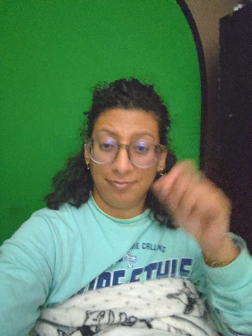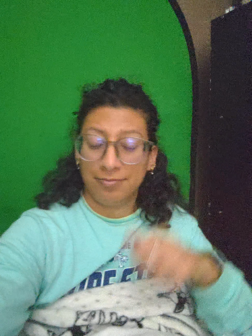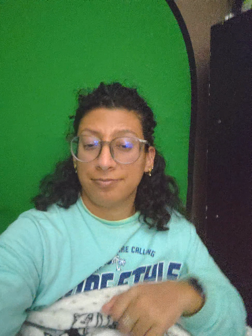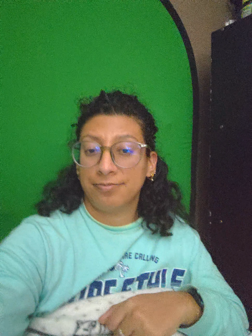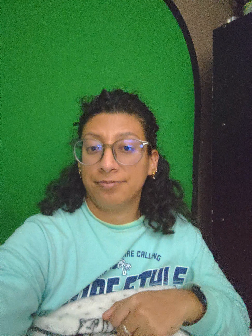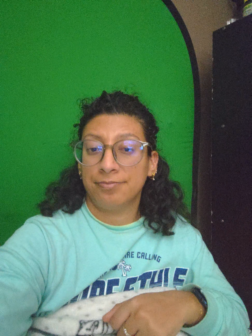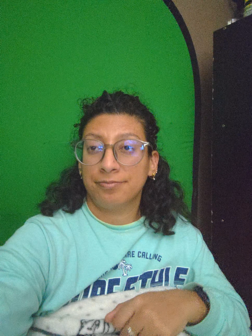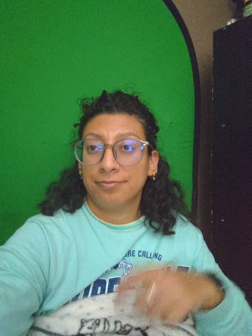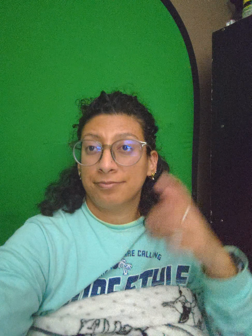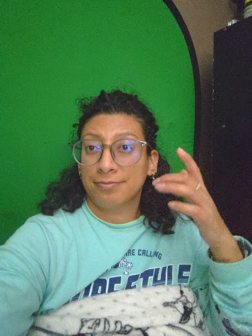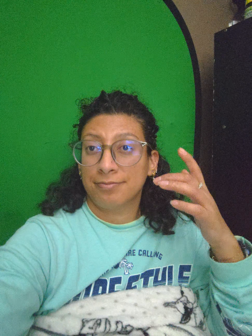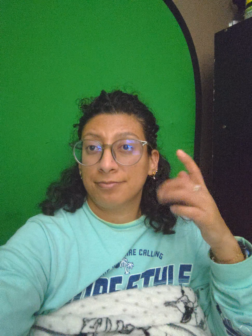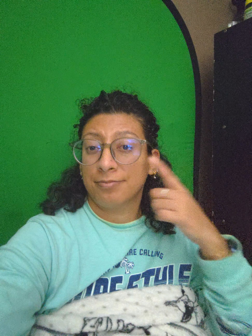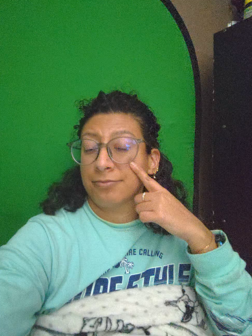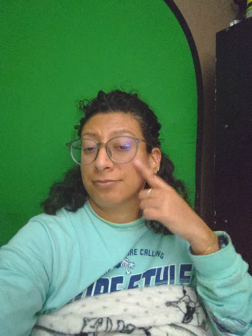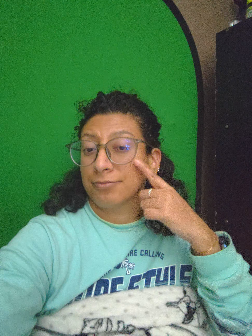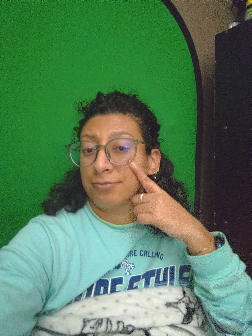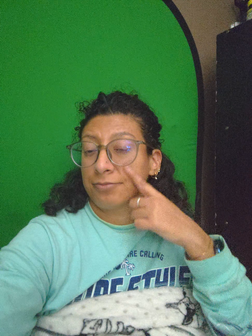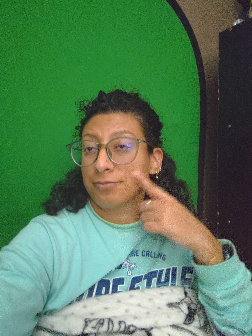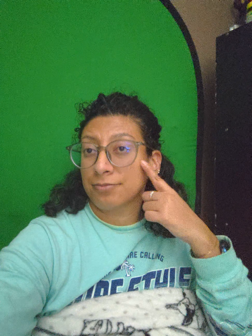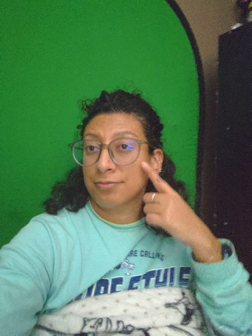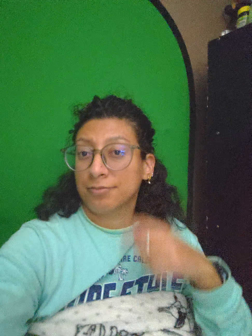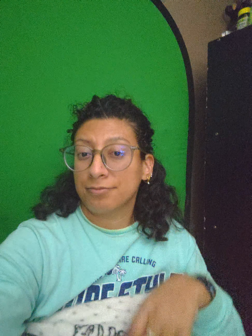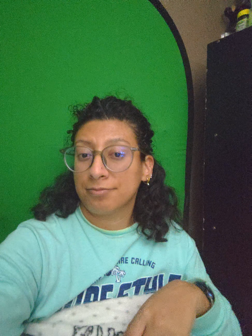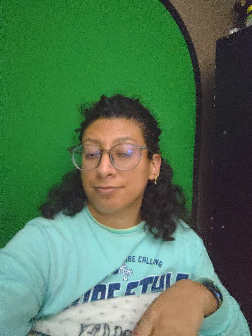cheek